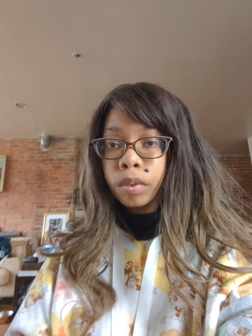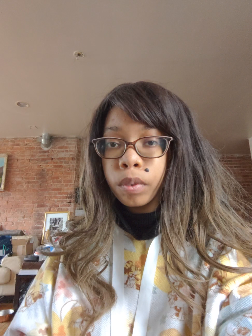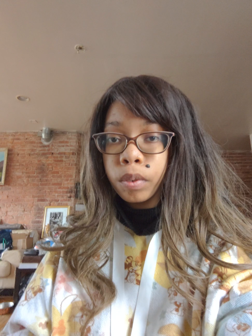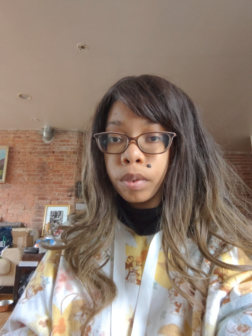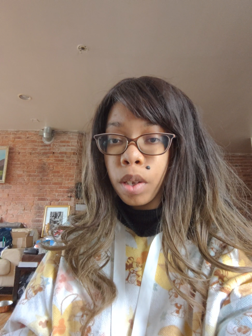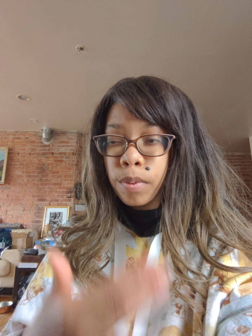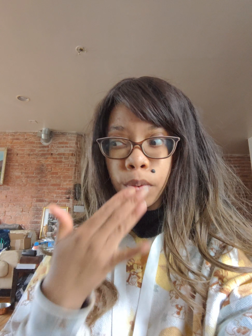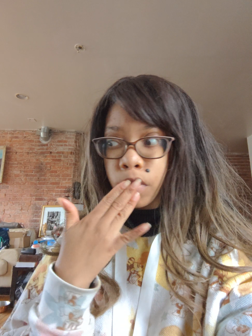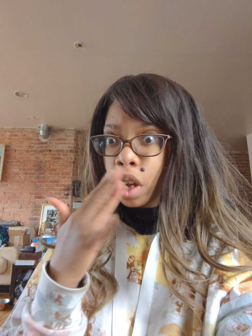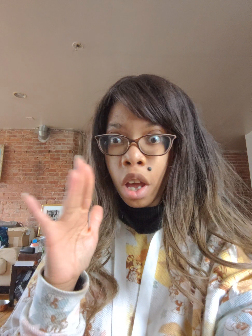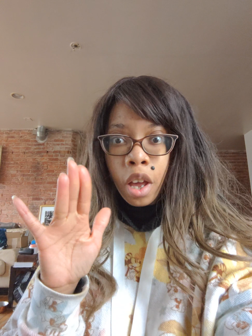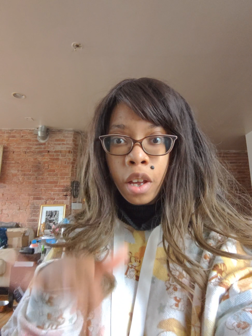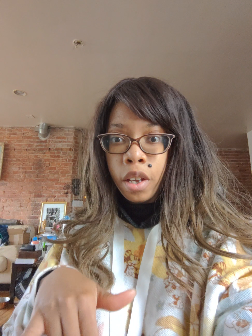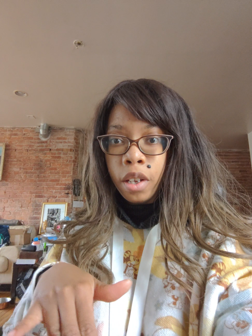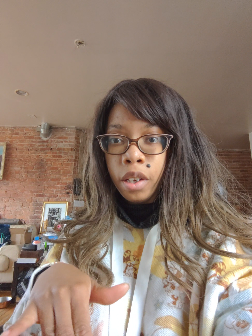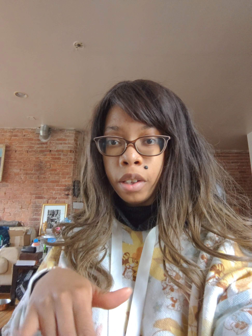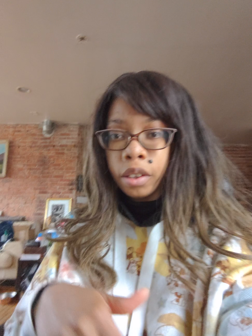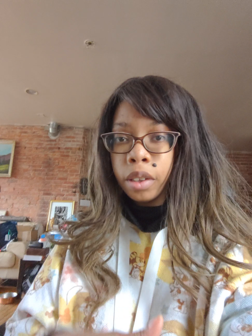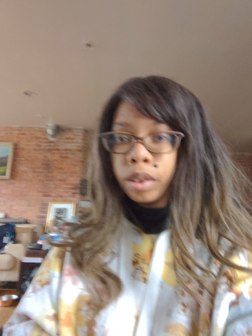bad